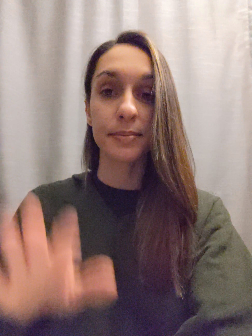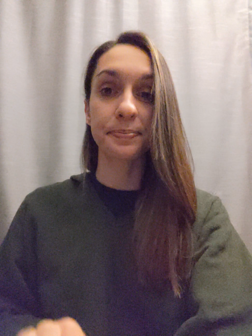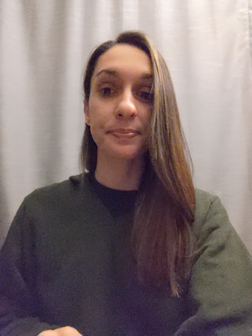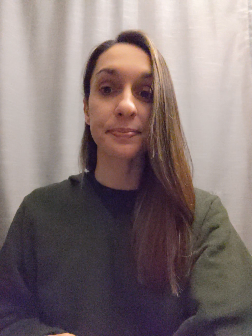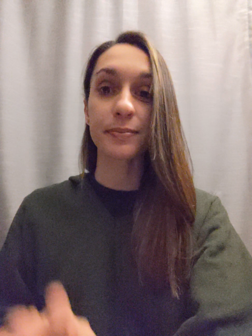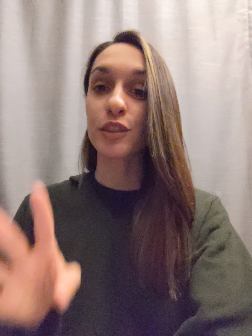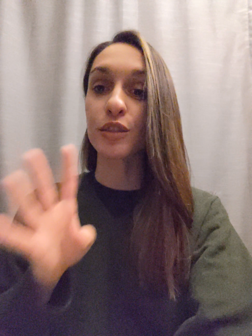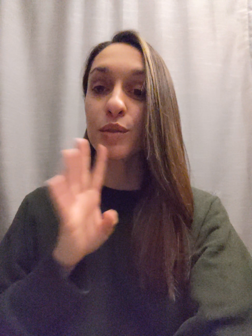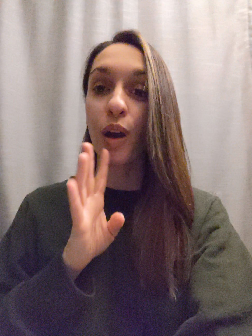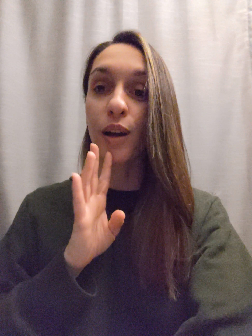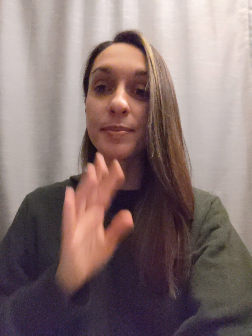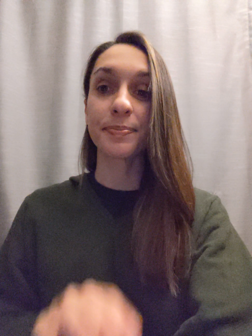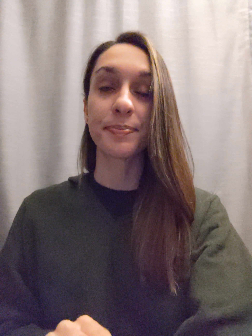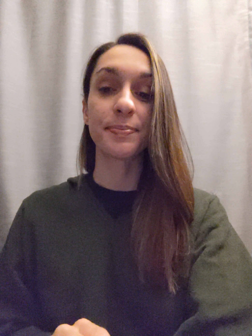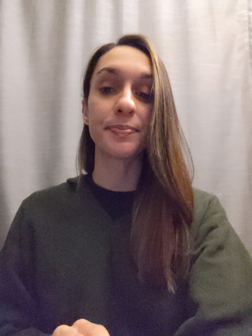talk